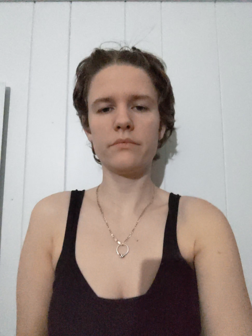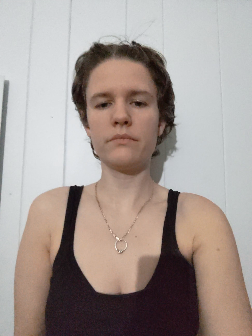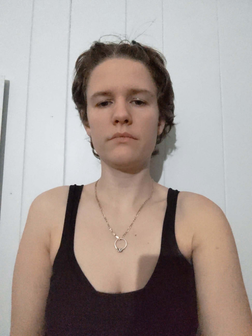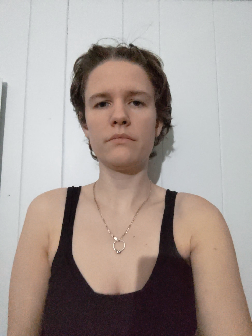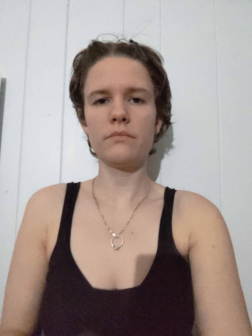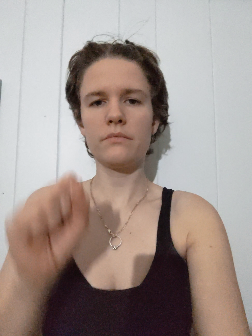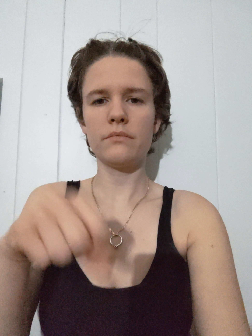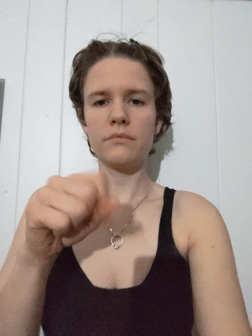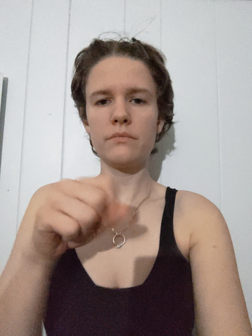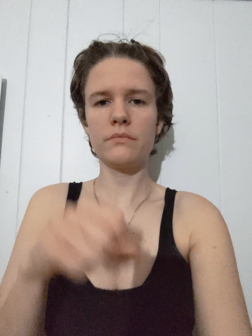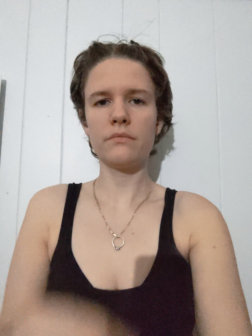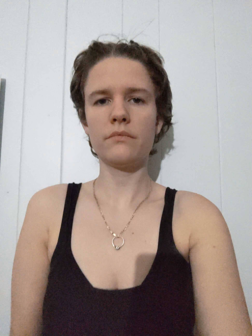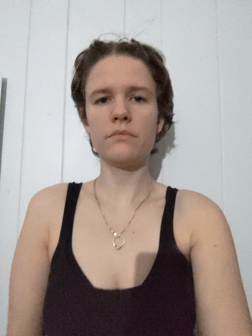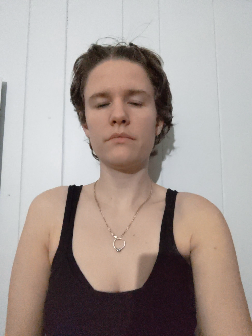yes